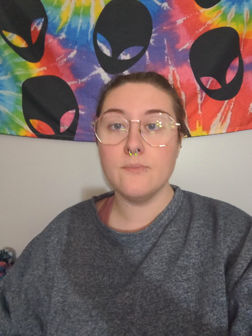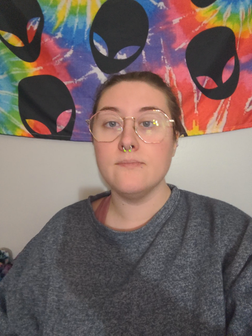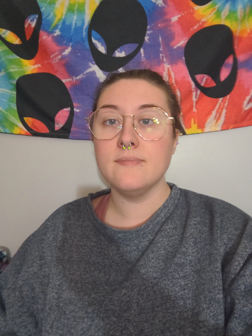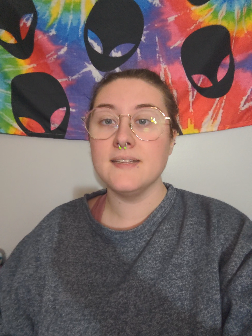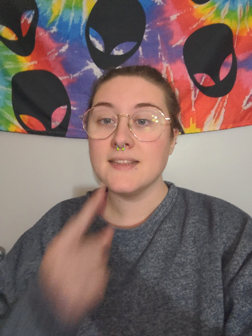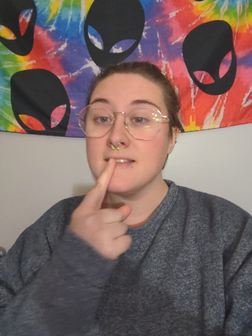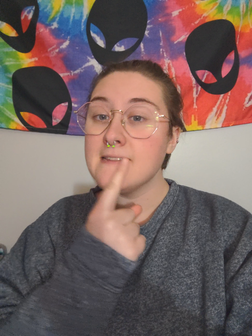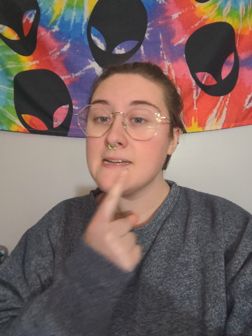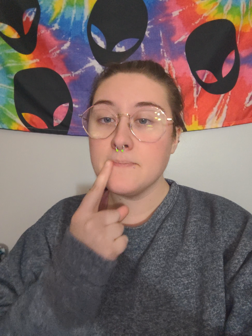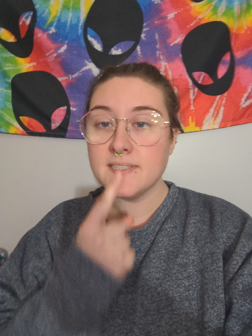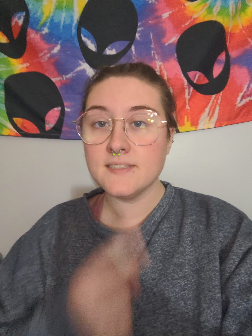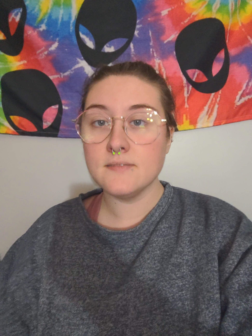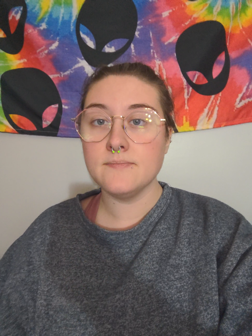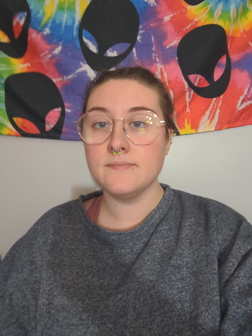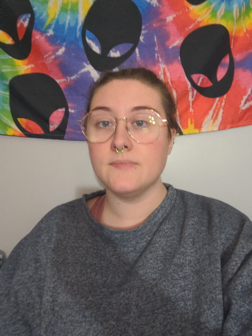lips